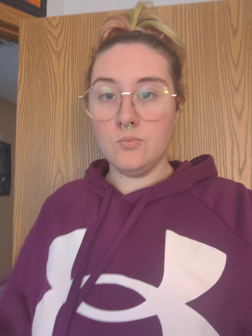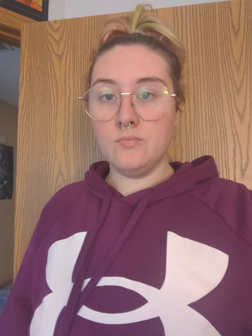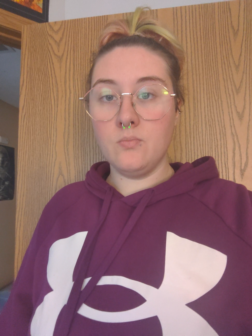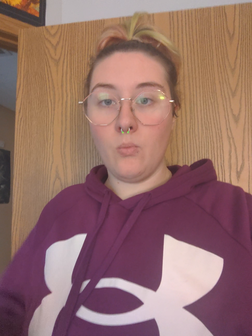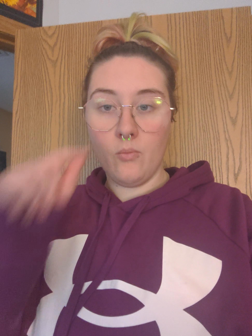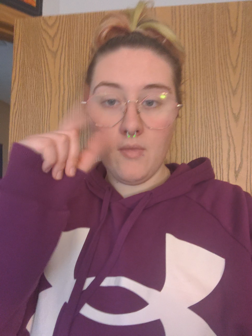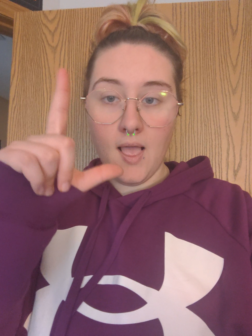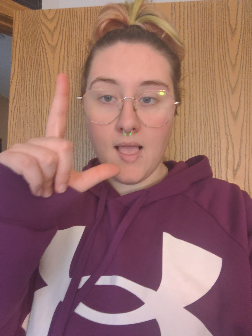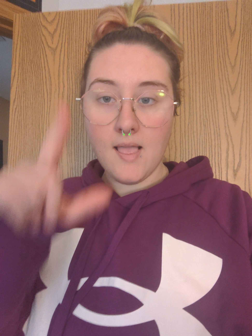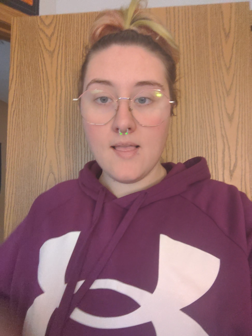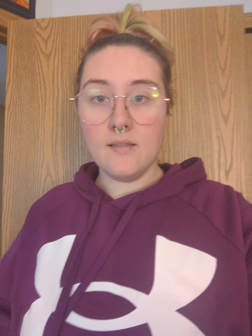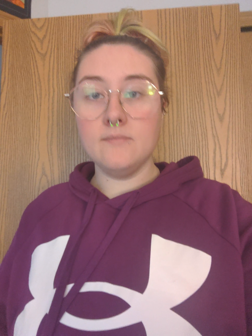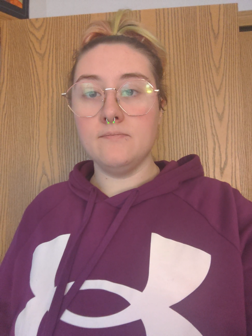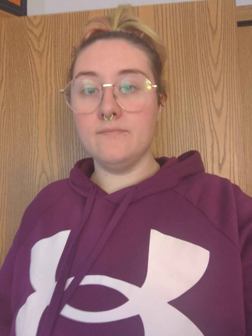wake